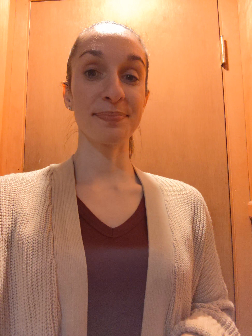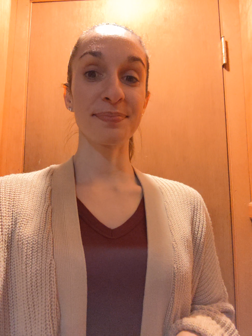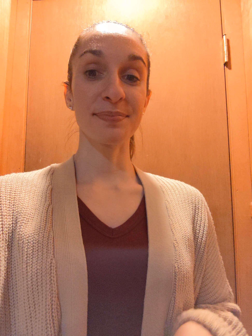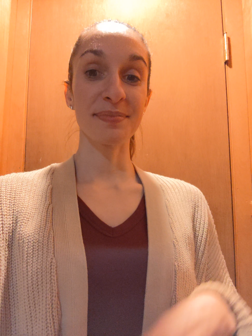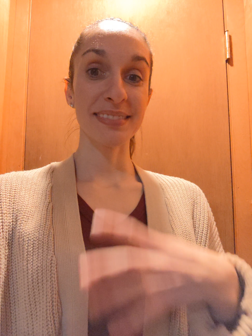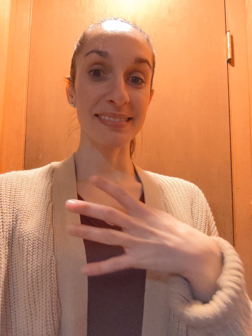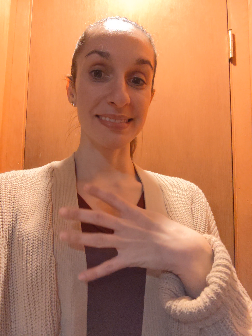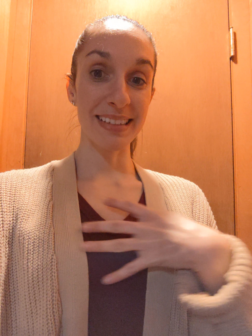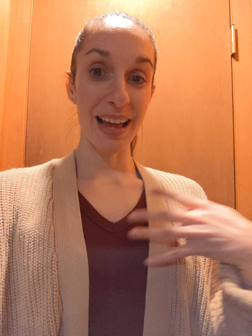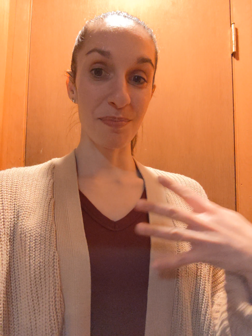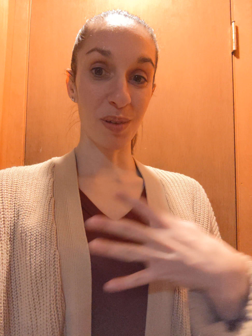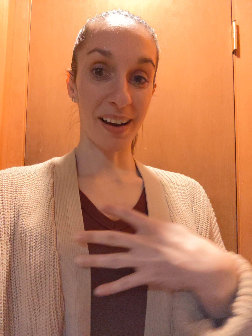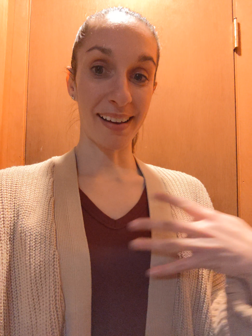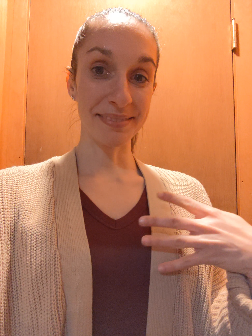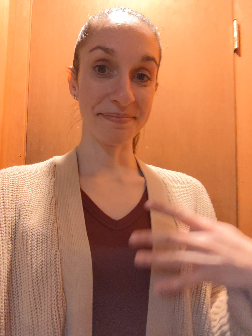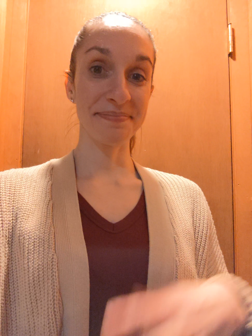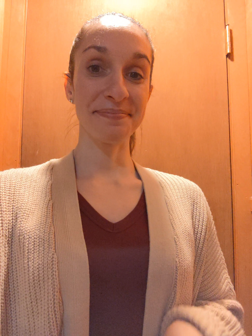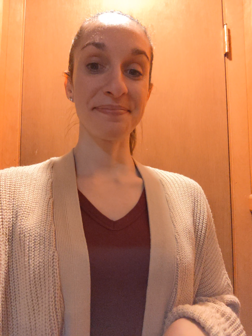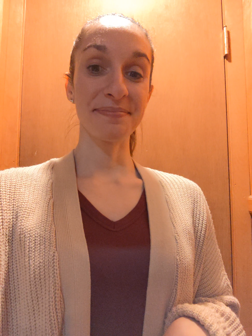zebra